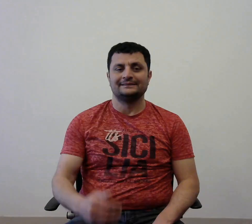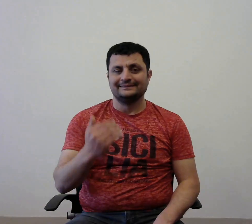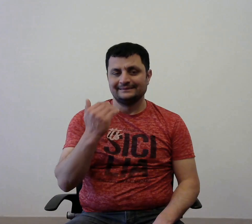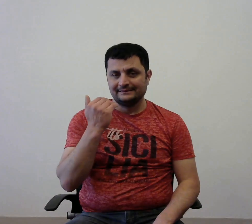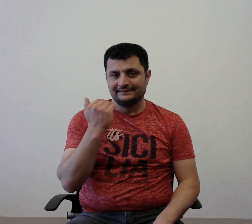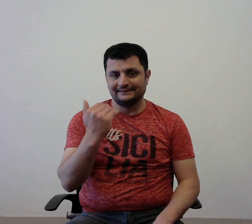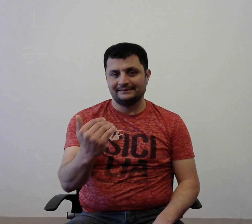siz